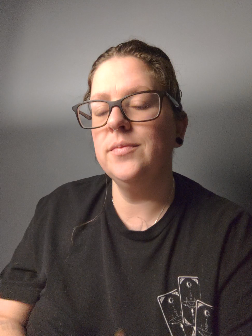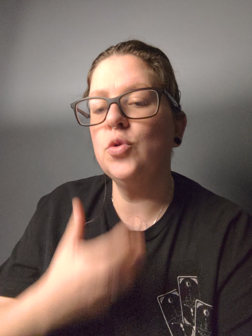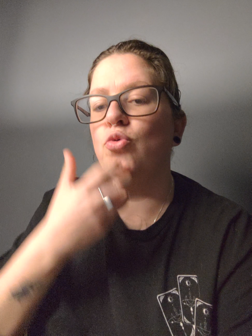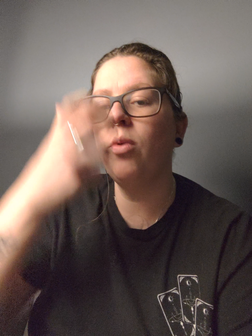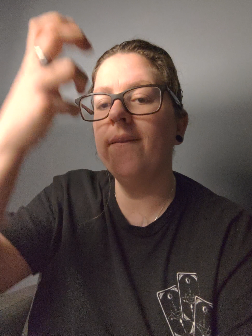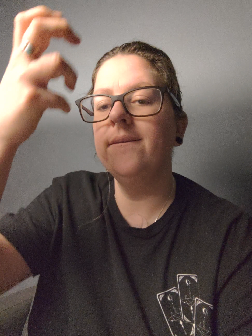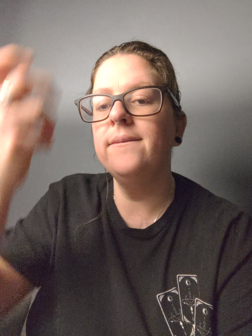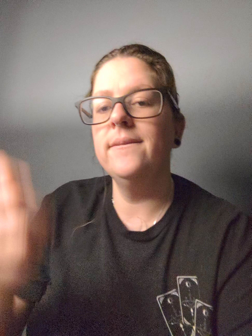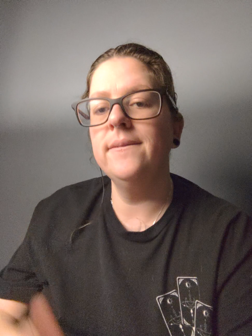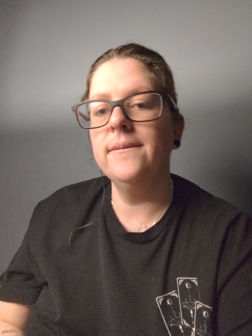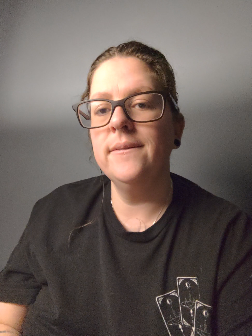giraffe